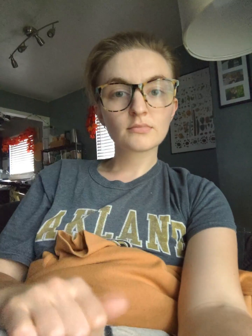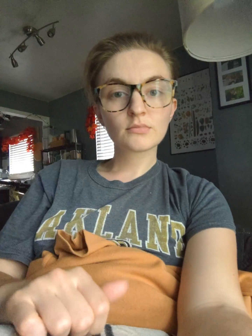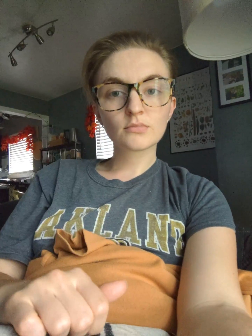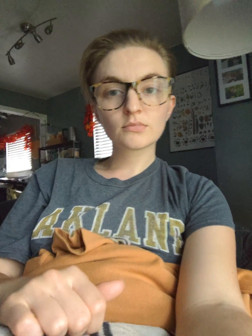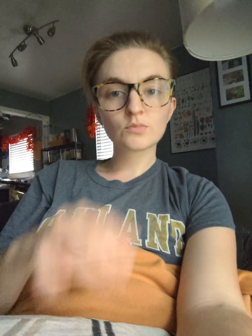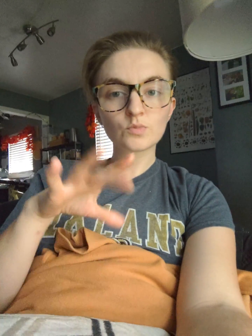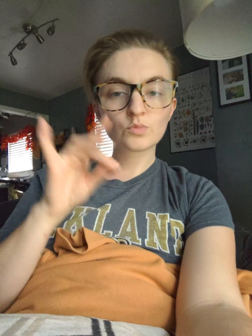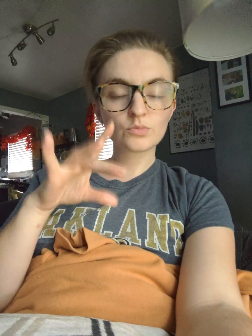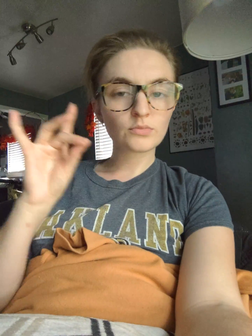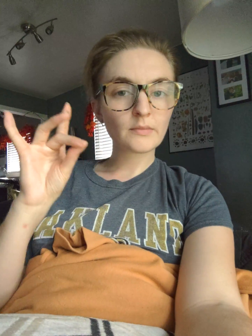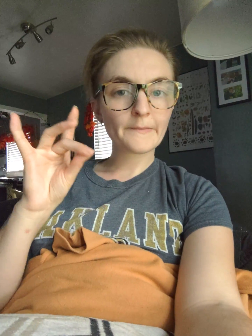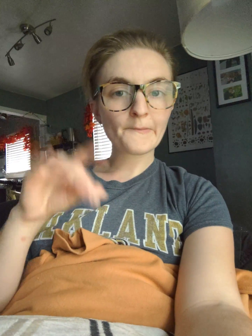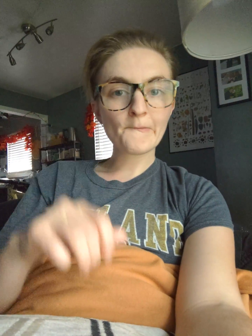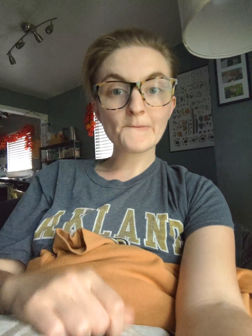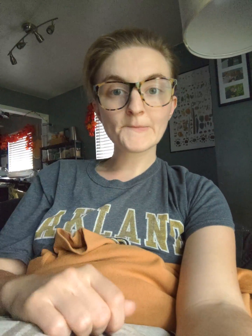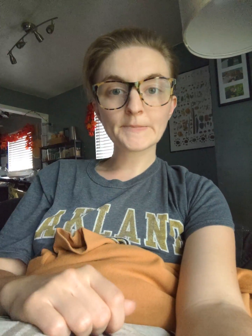choose